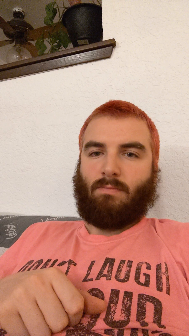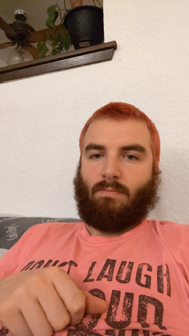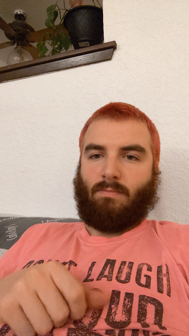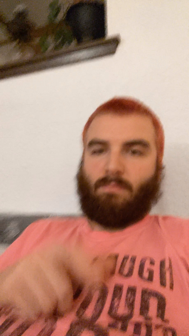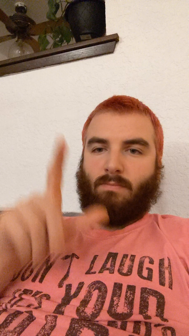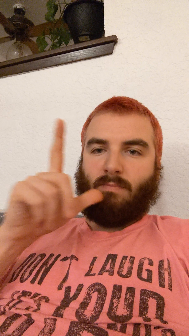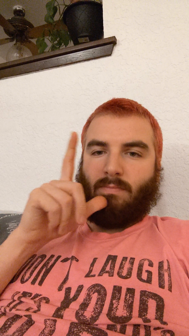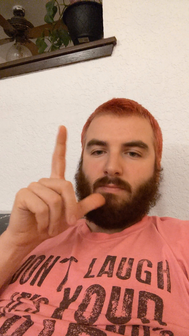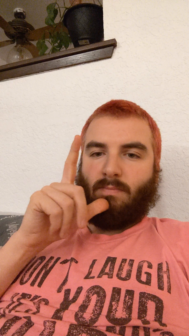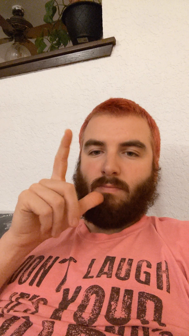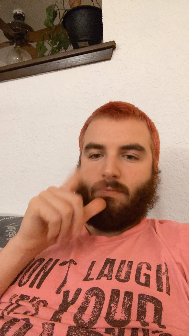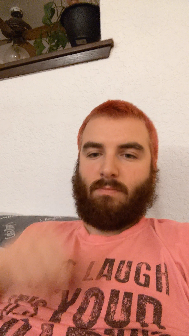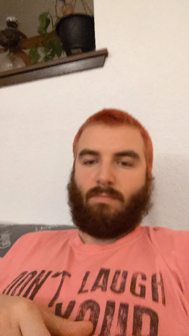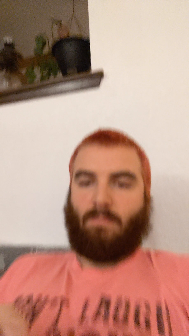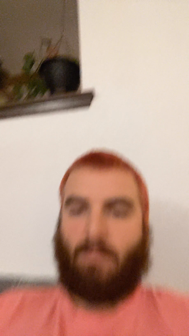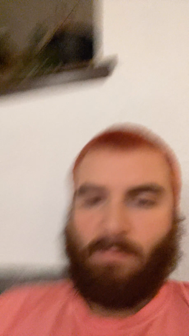lunch